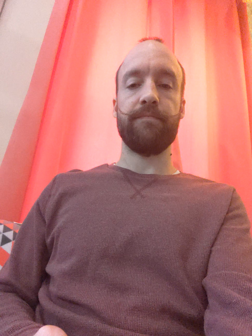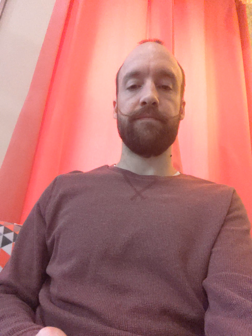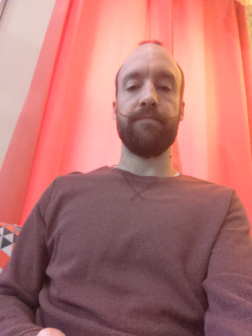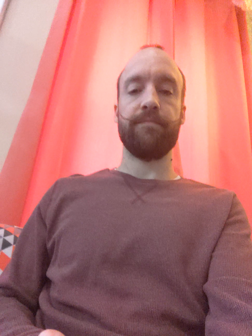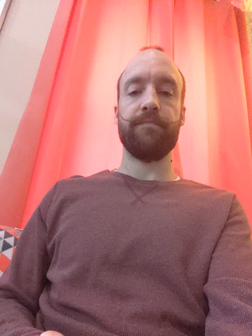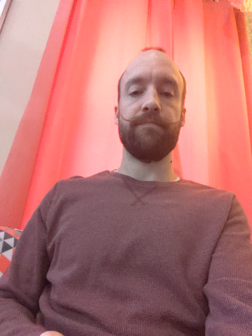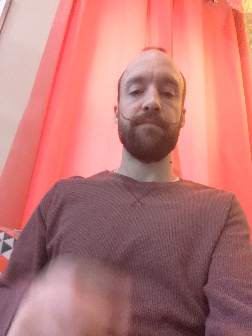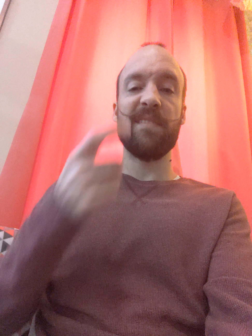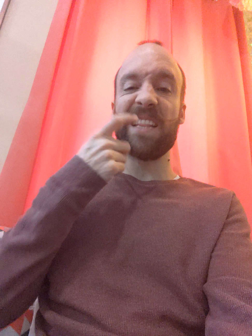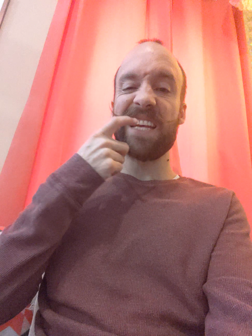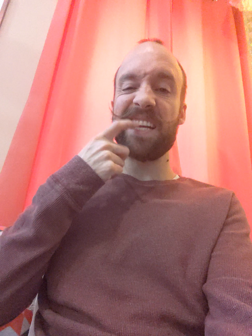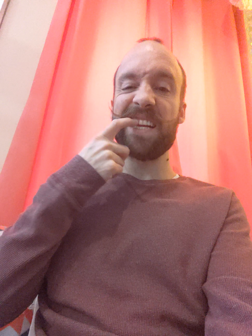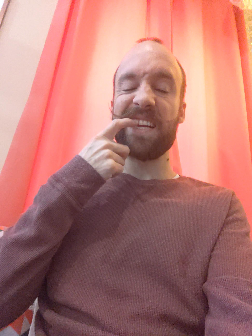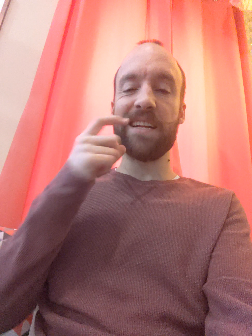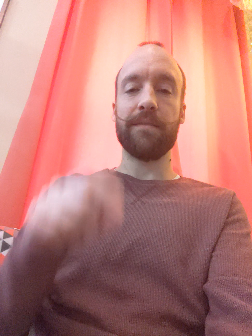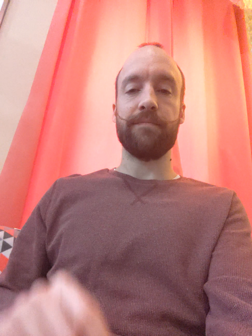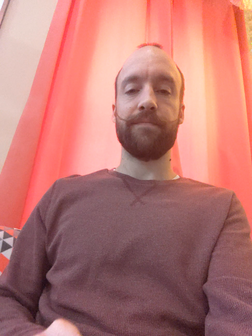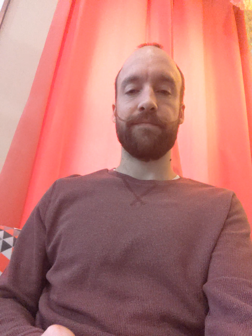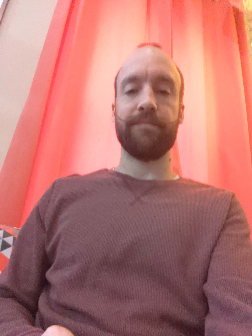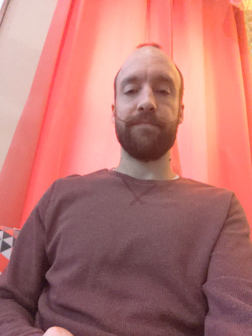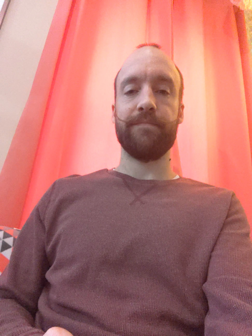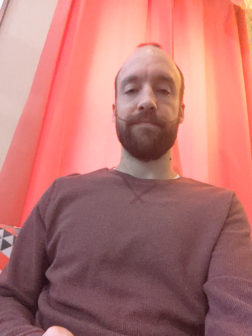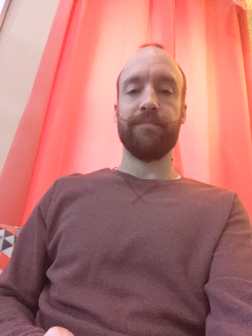tooth